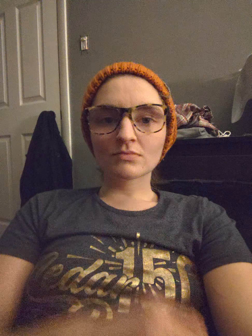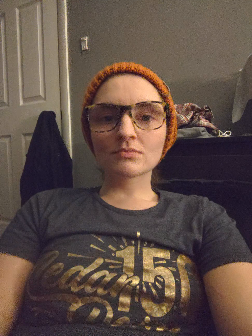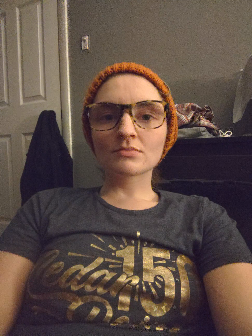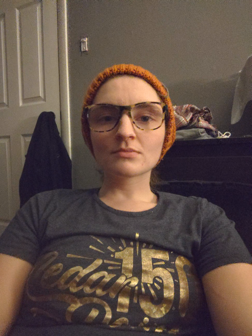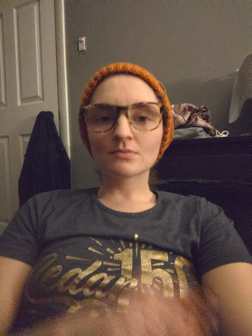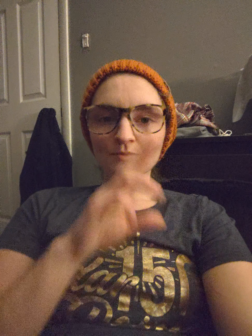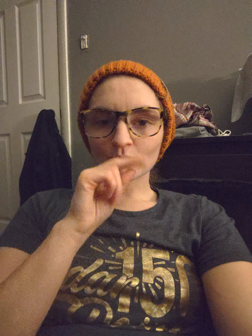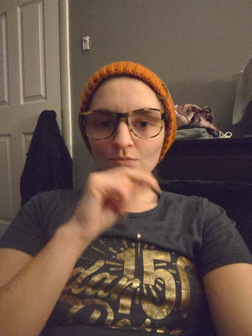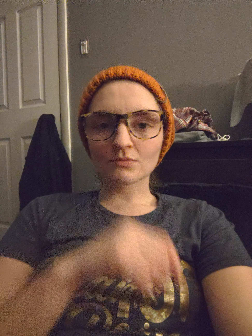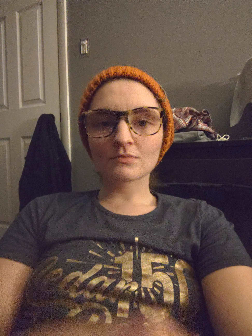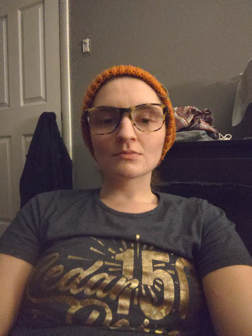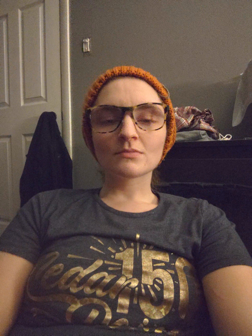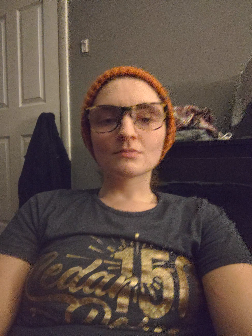duck